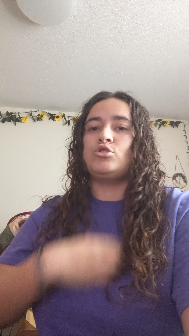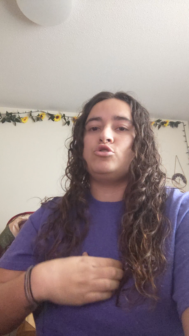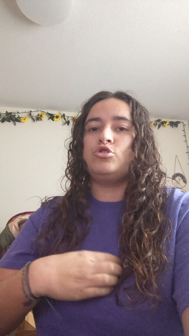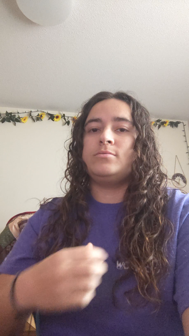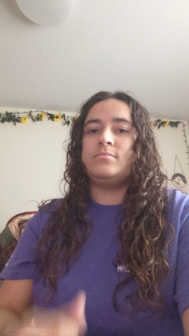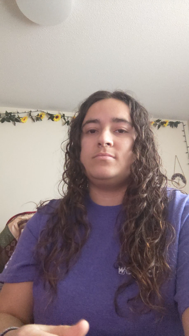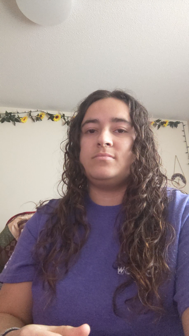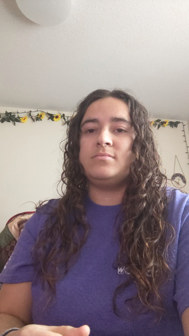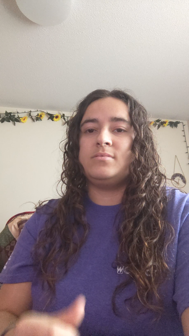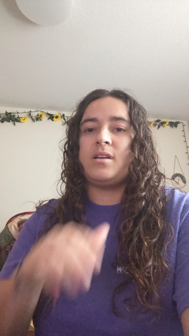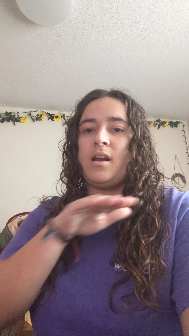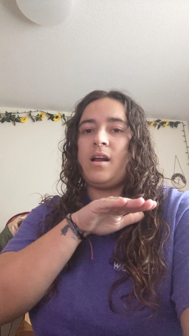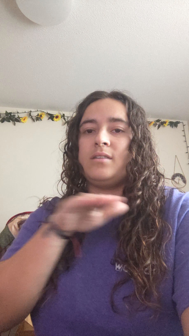nice